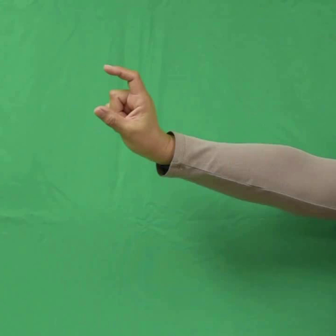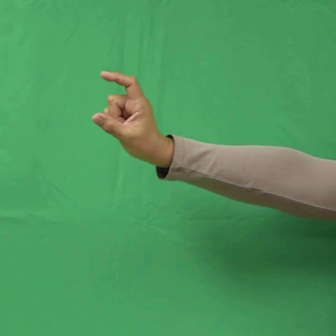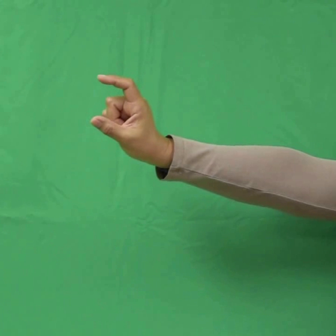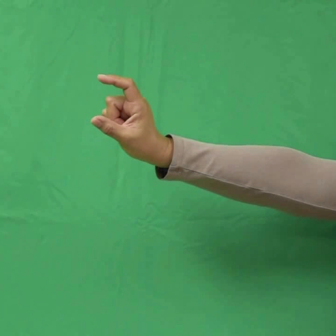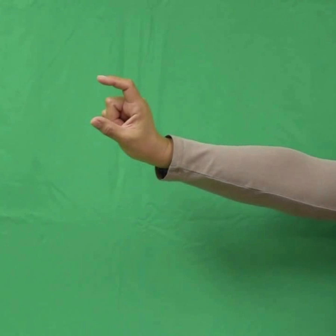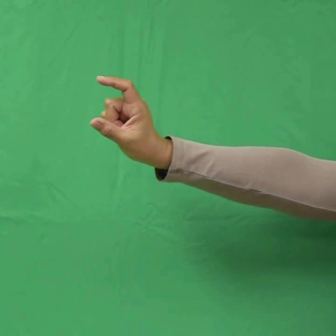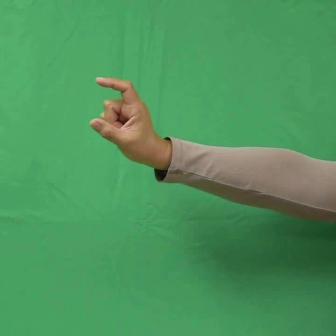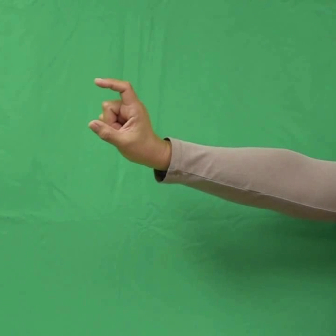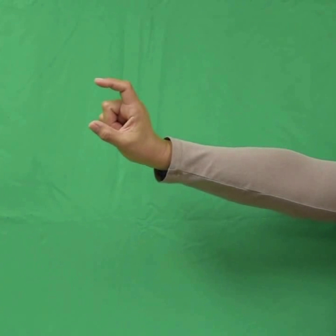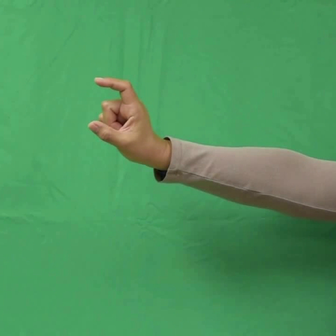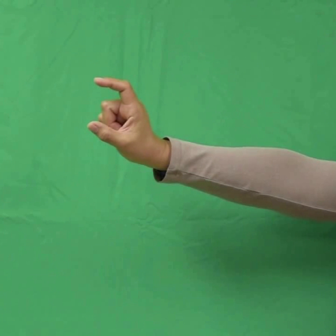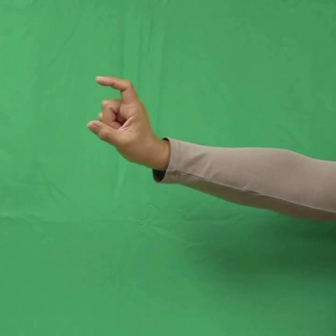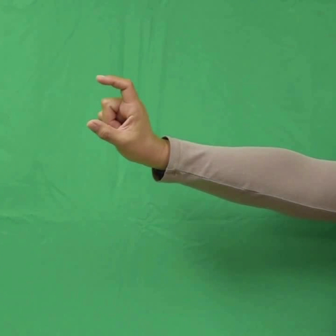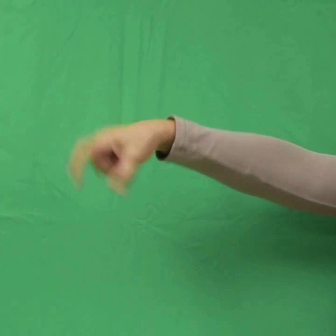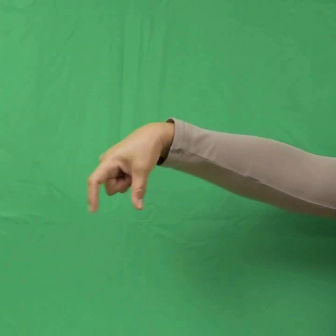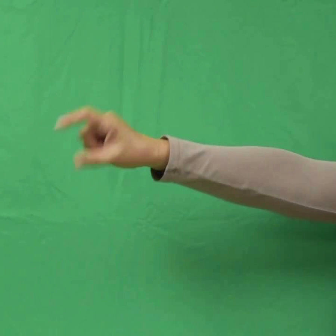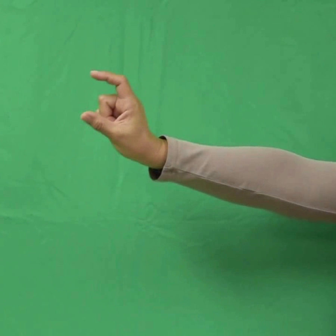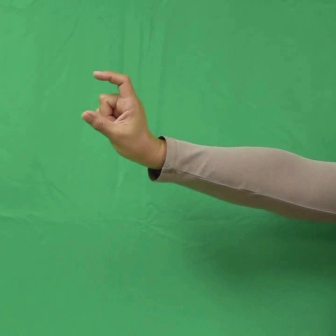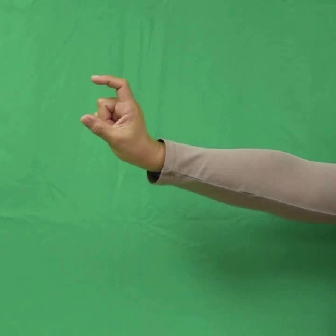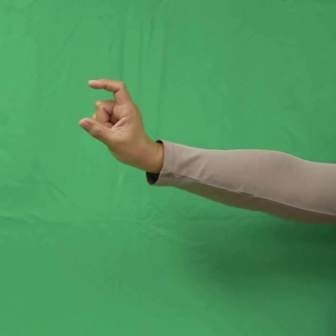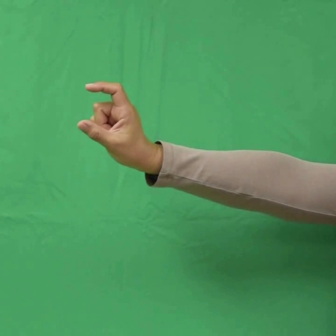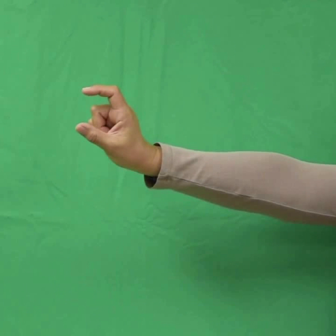Q